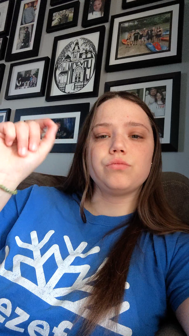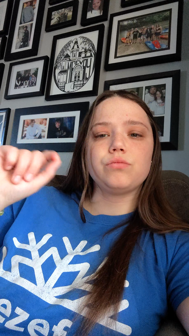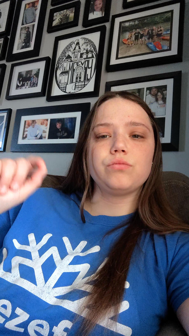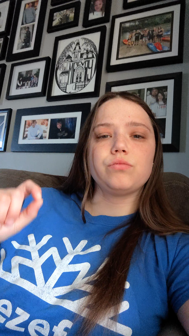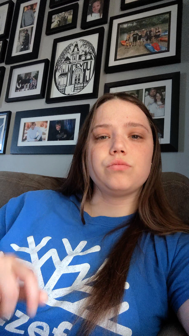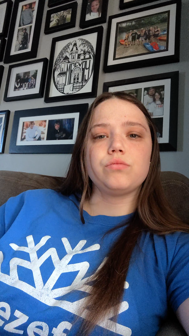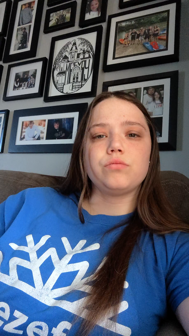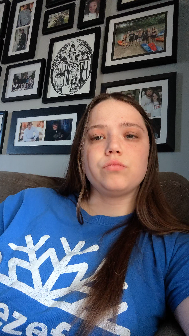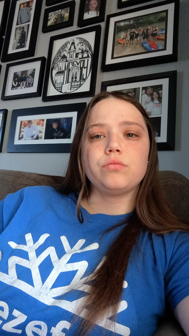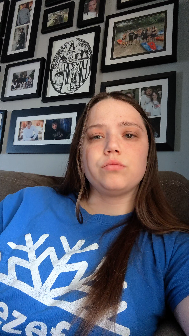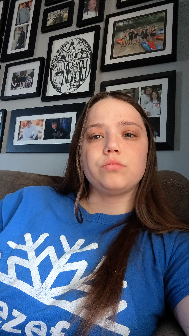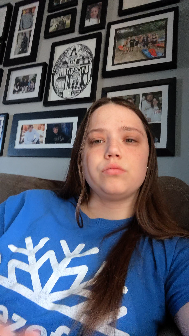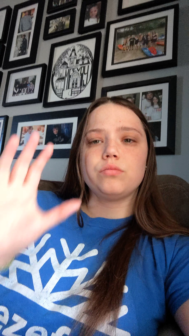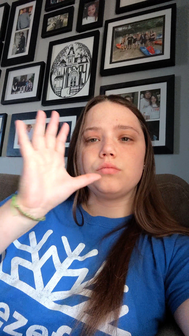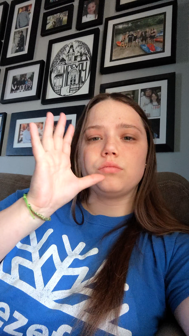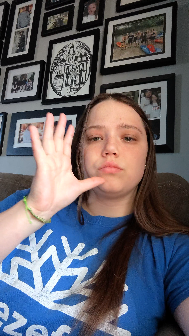mommy